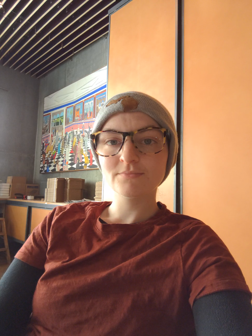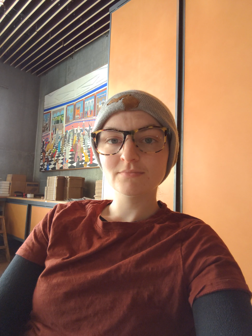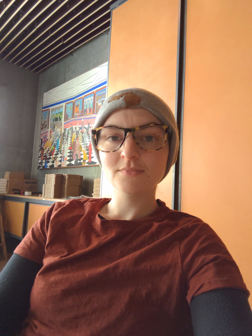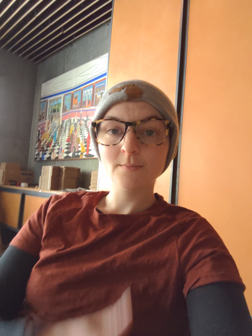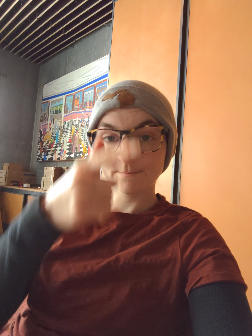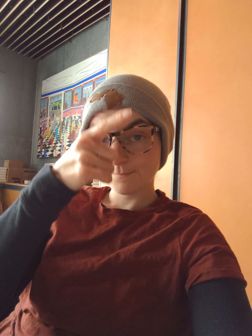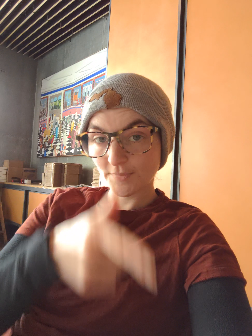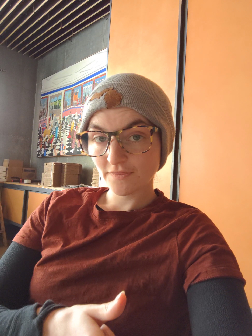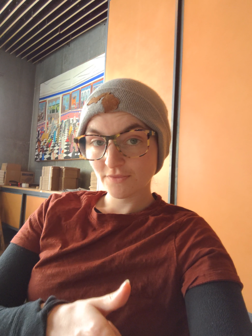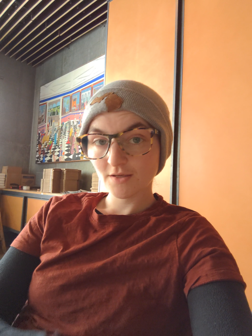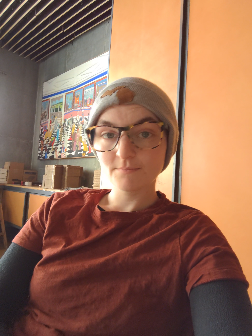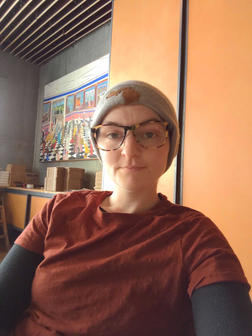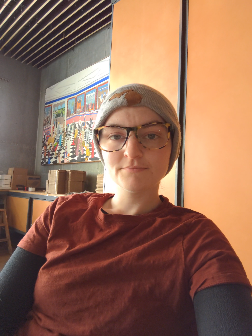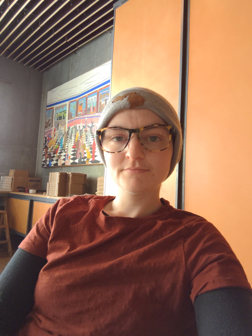brother